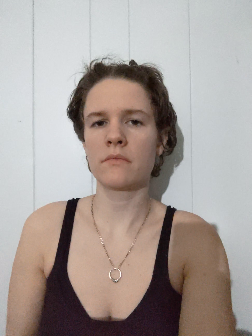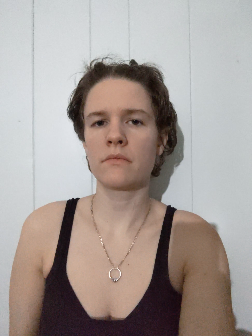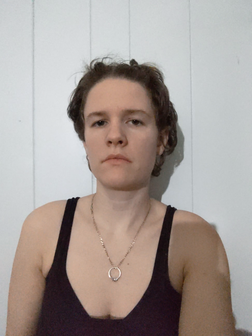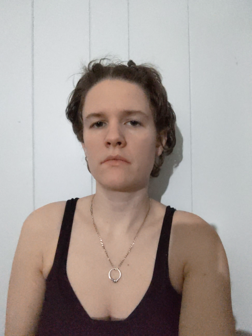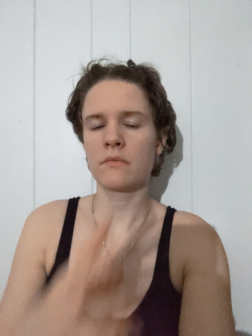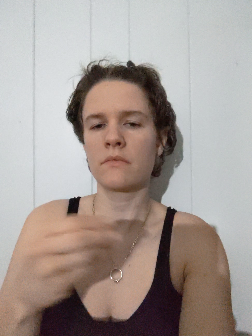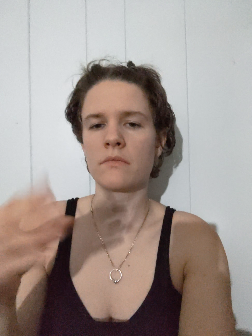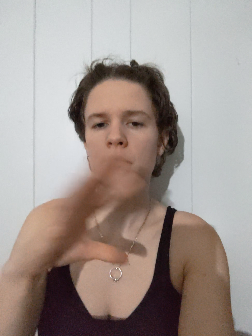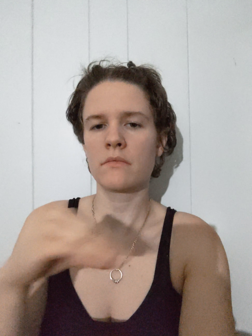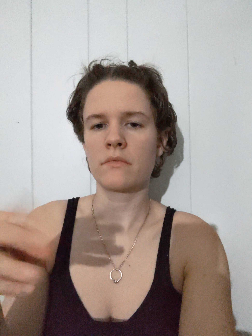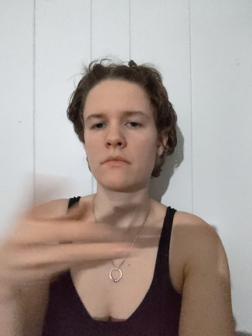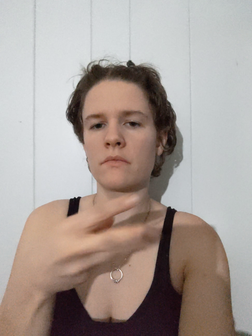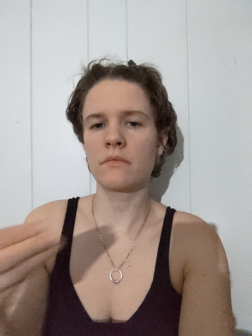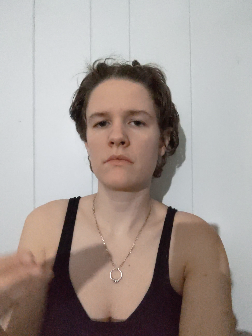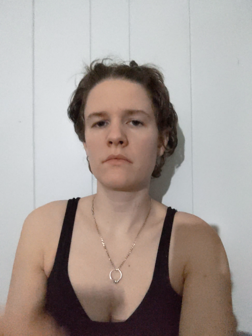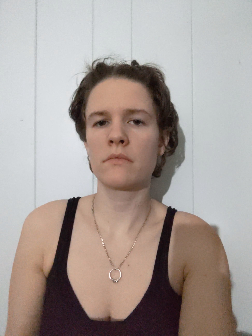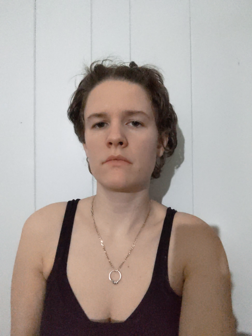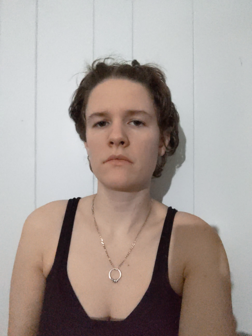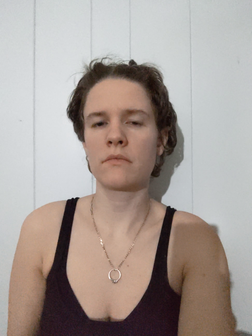story